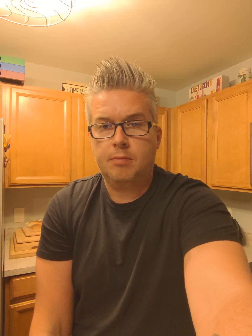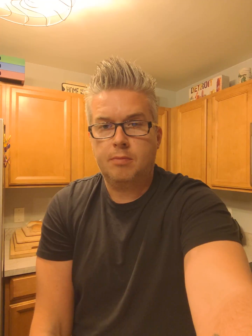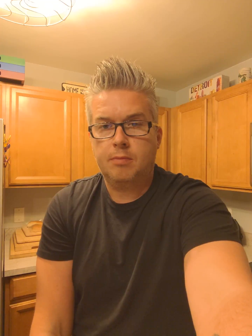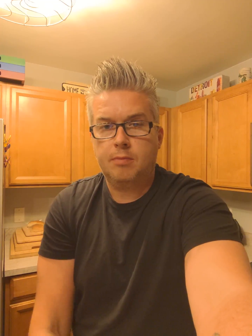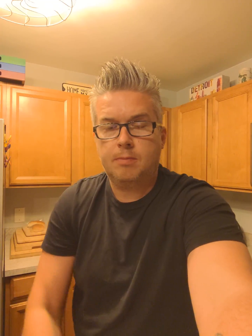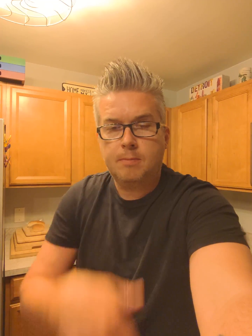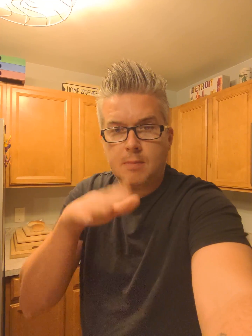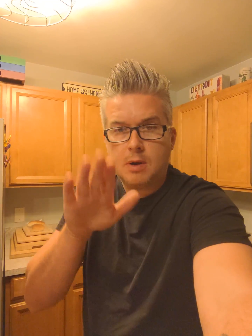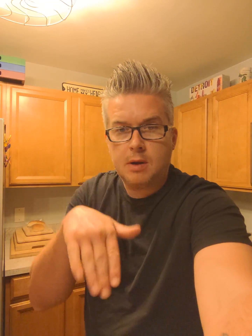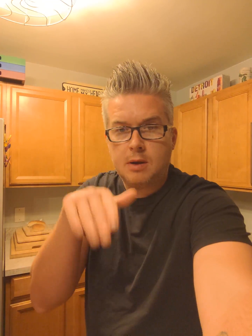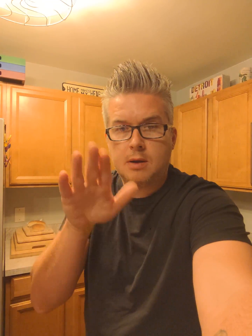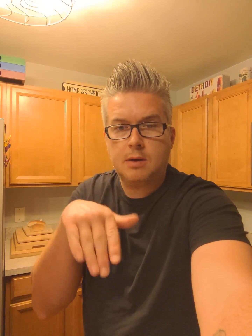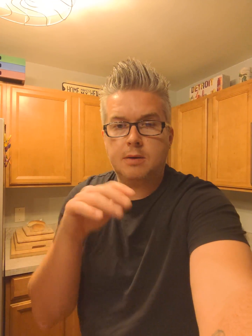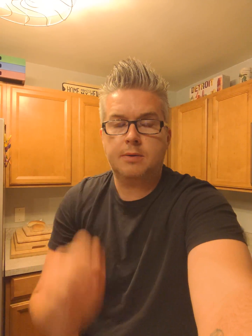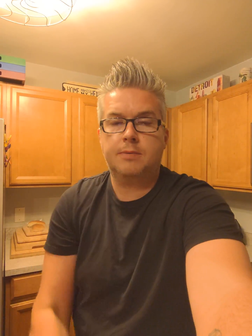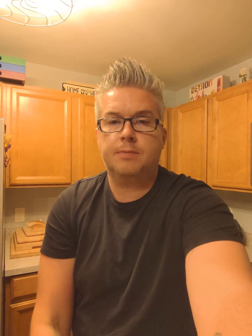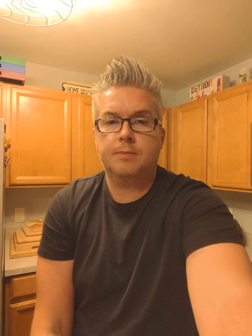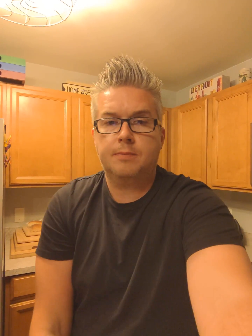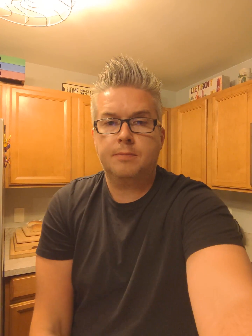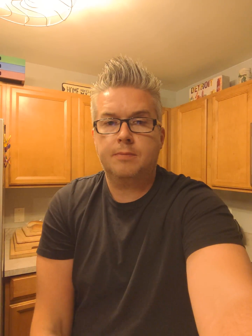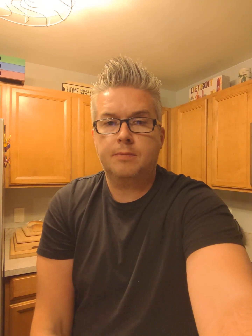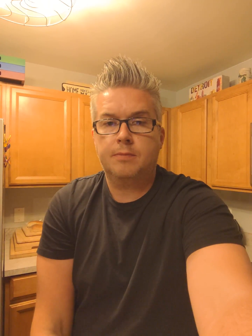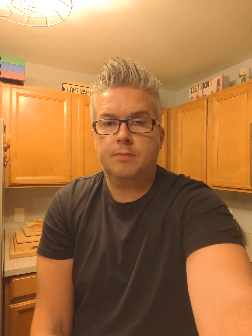paint